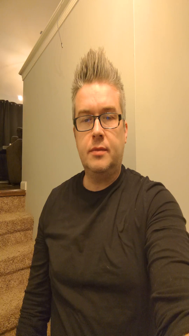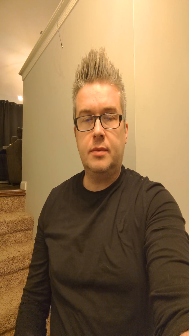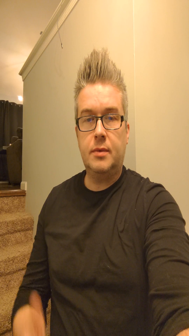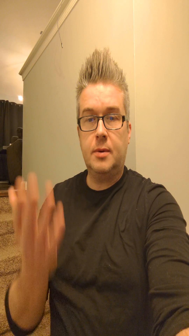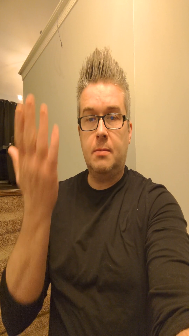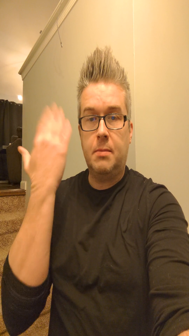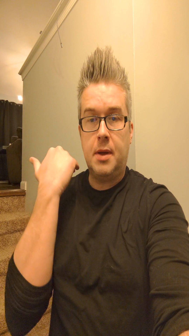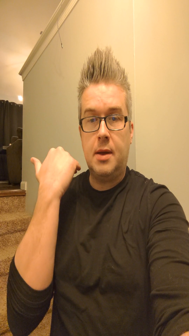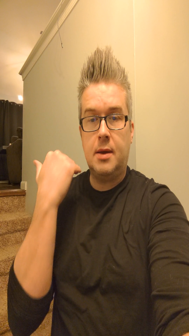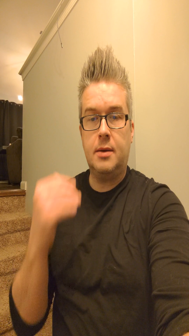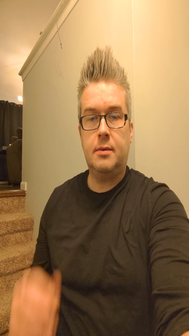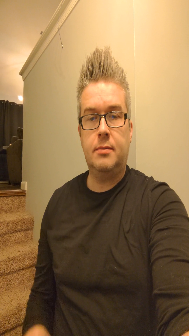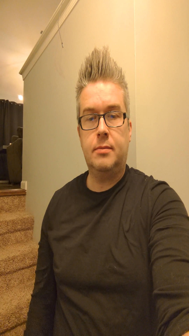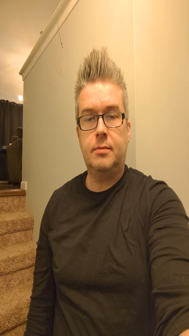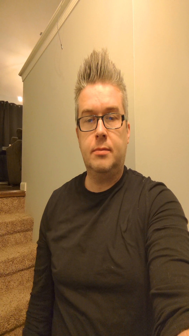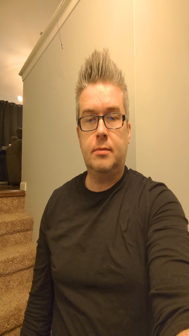before